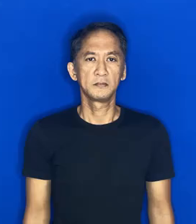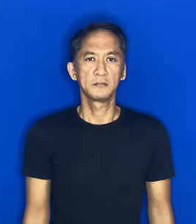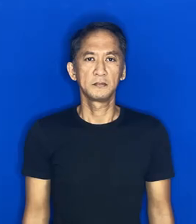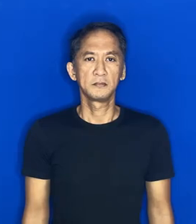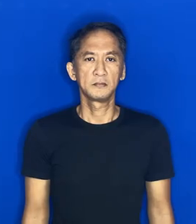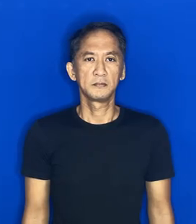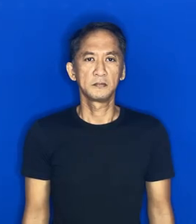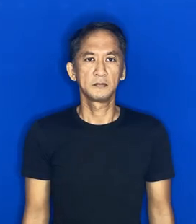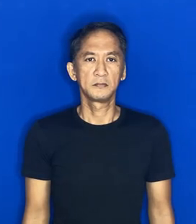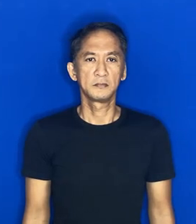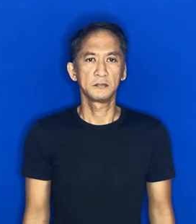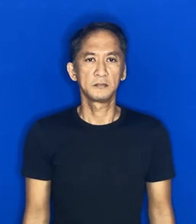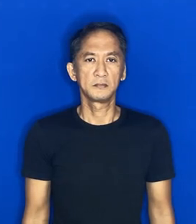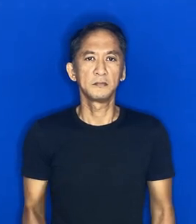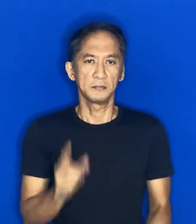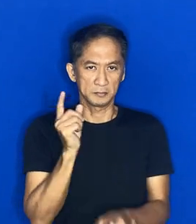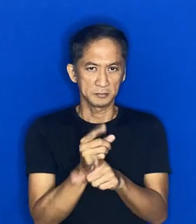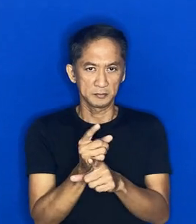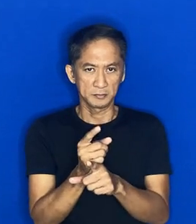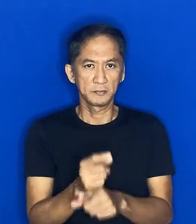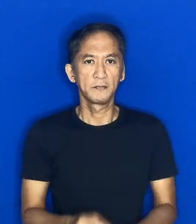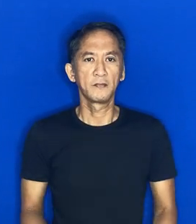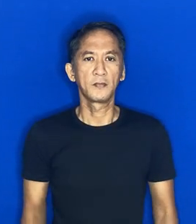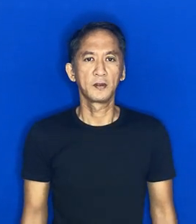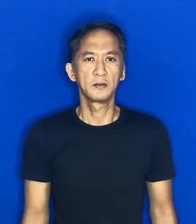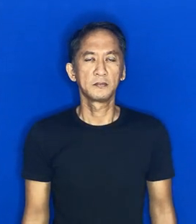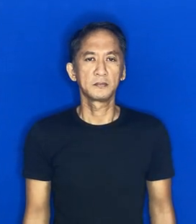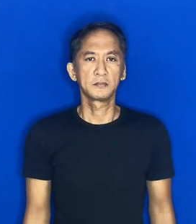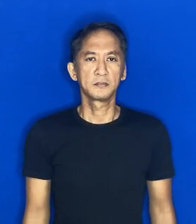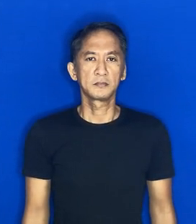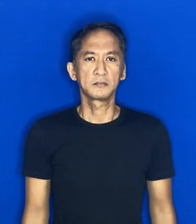correct